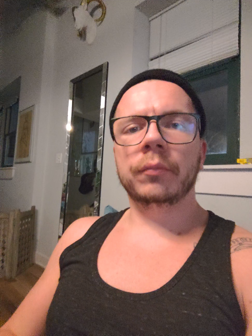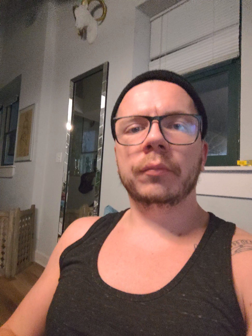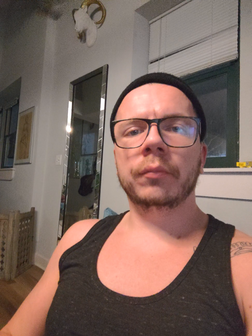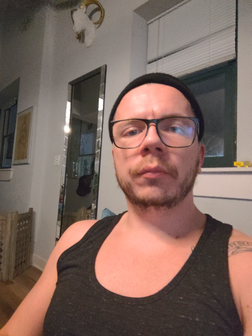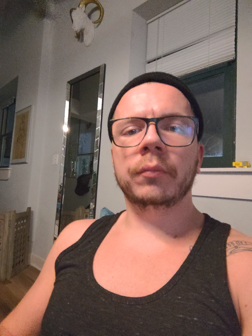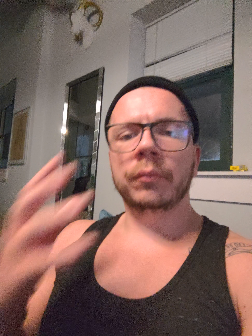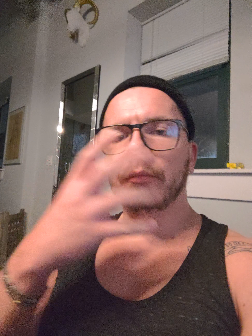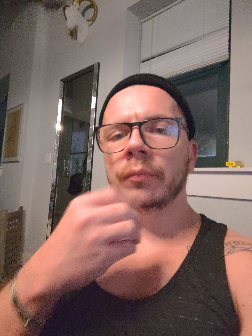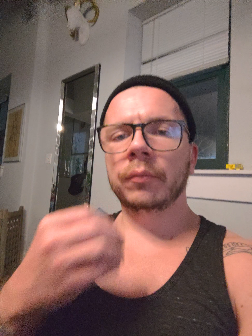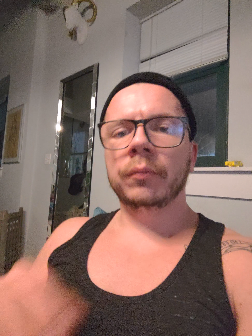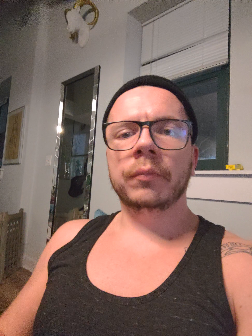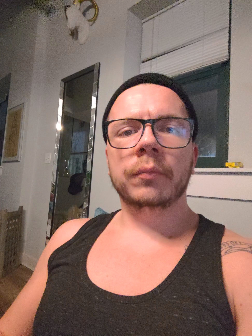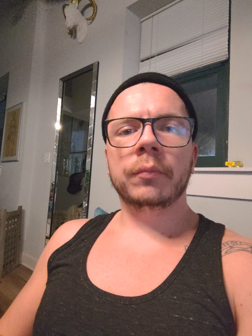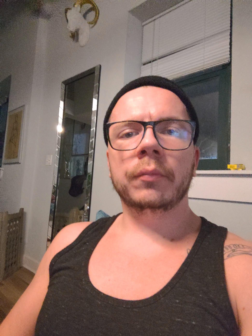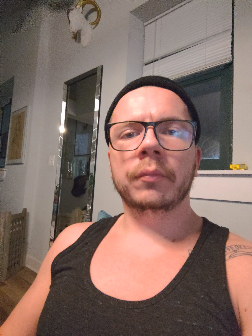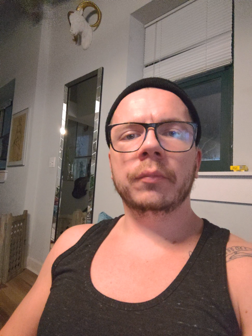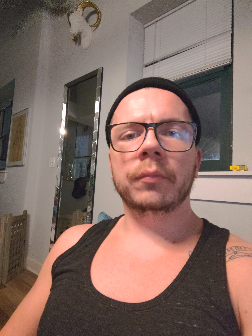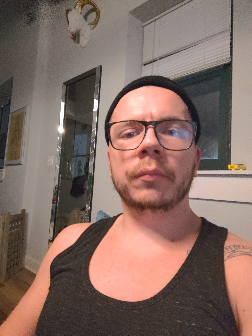pretty